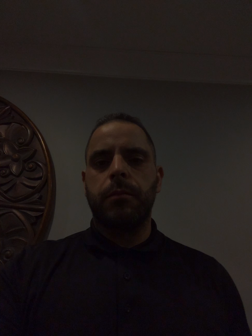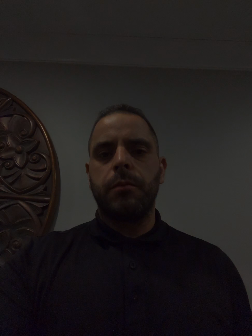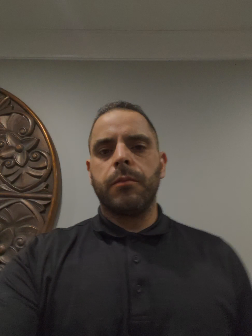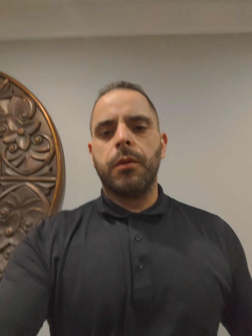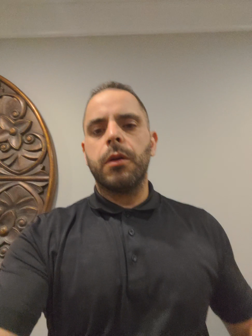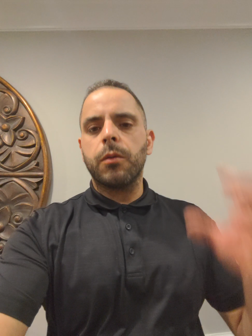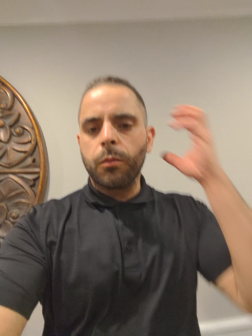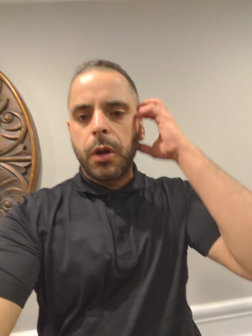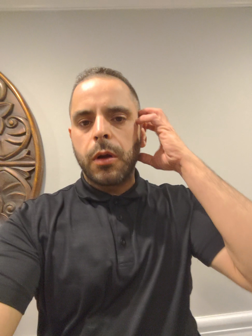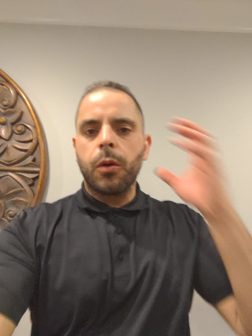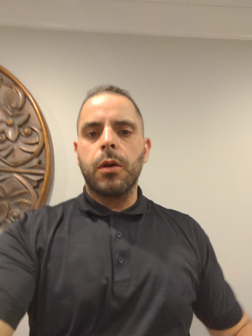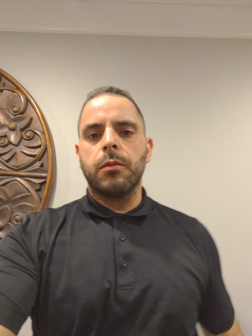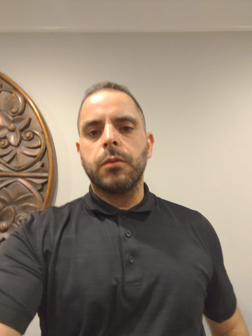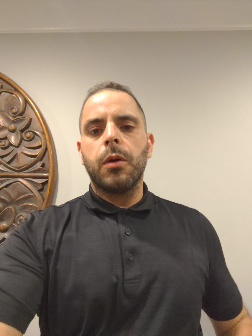radio